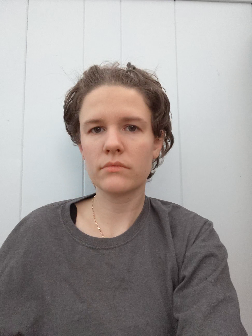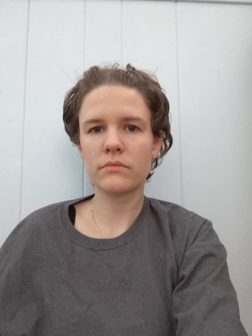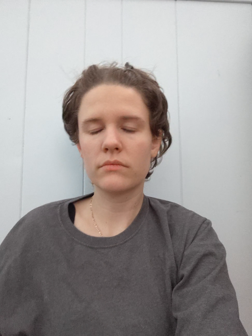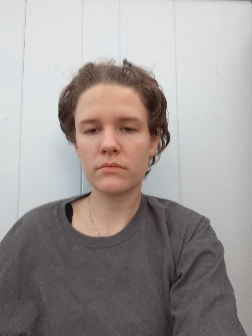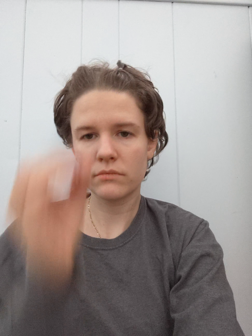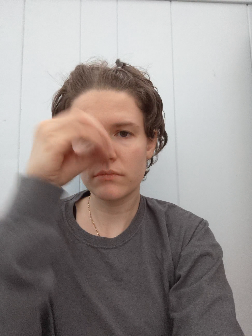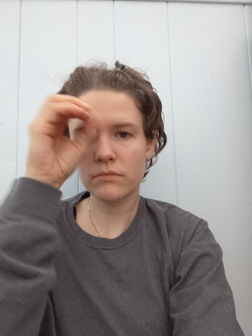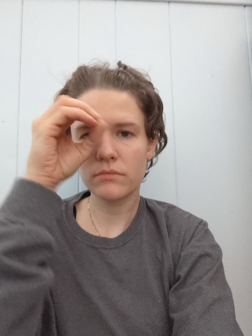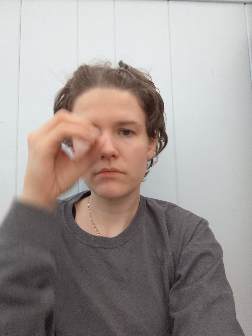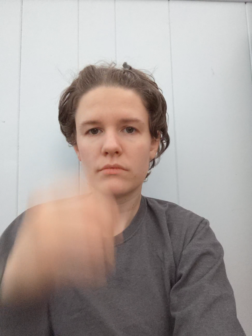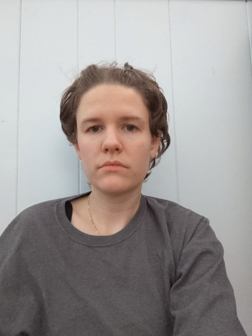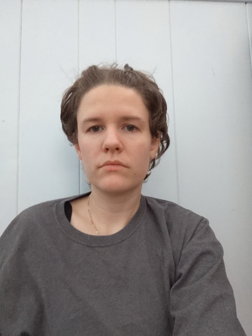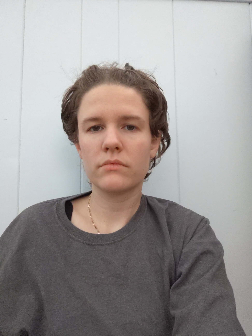owl